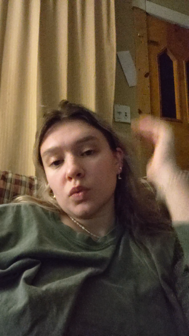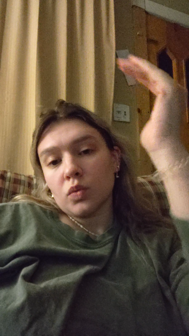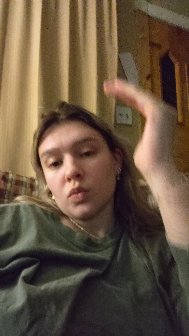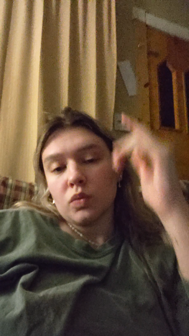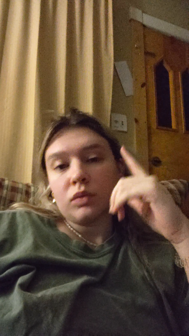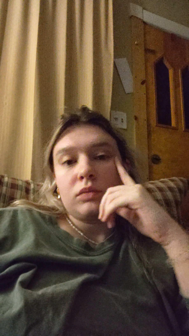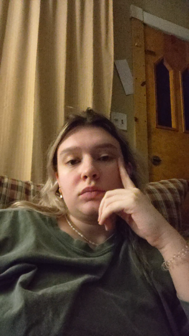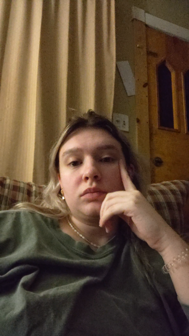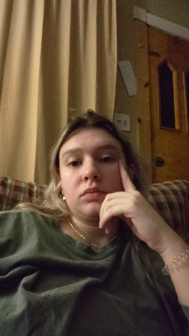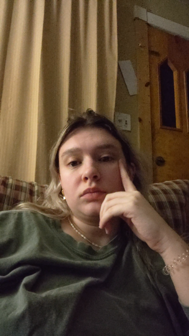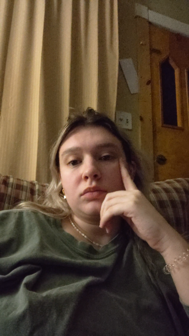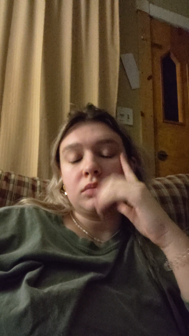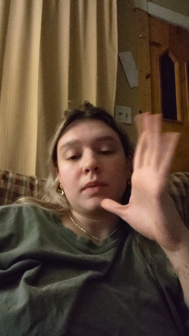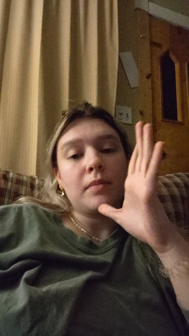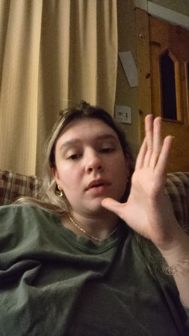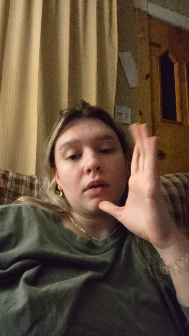mommy